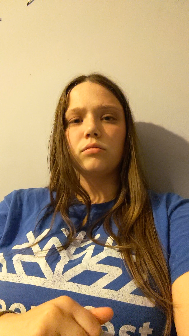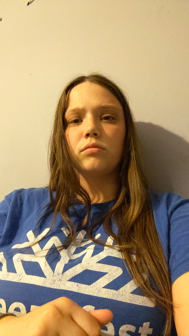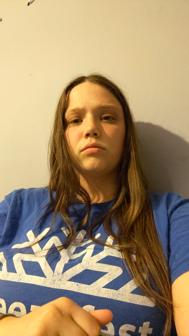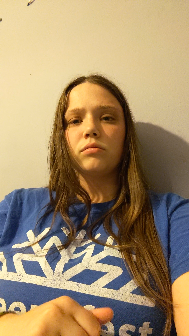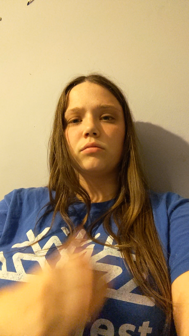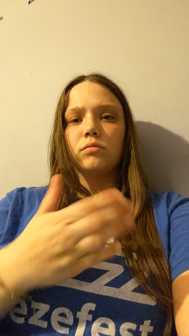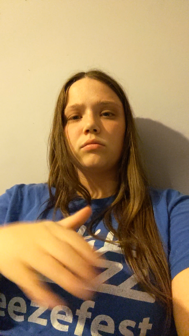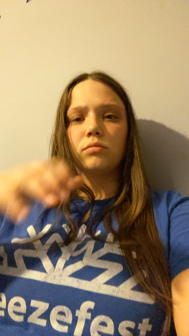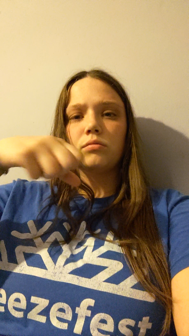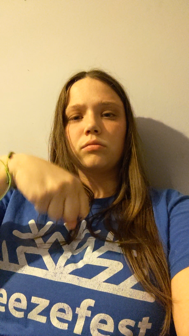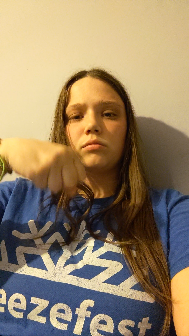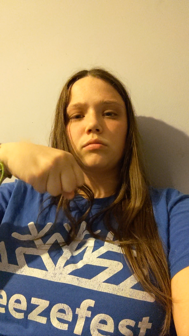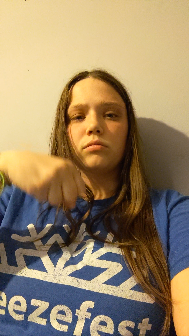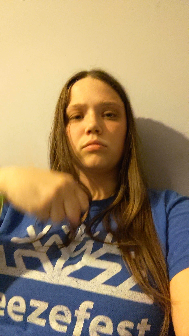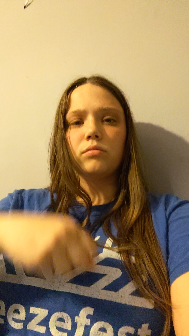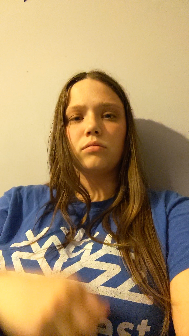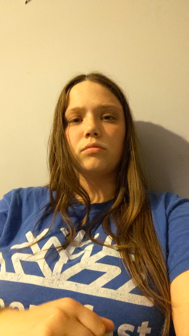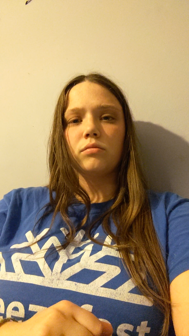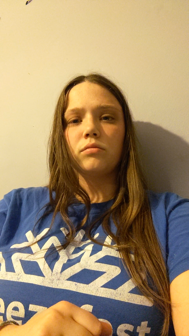basket